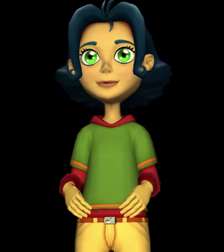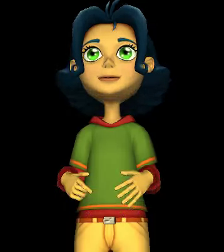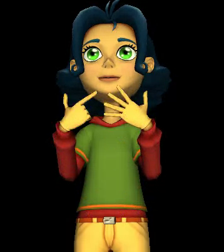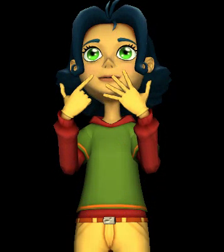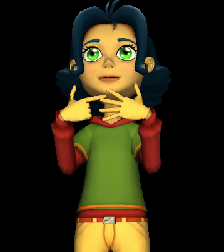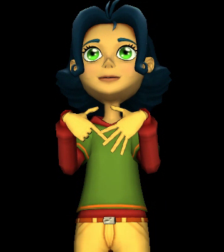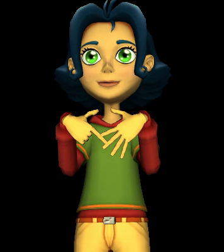17